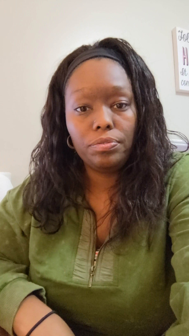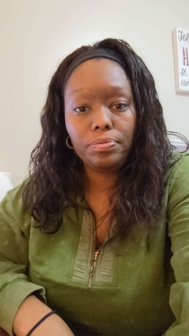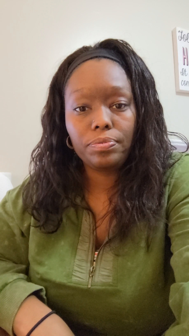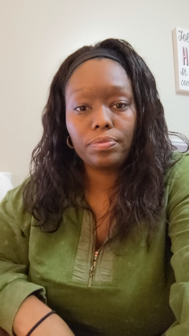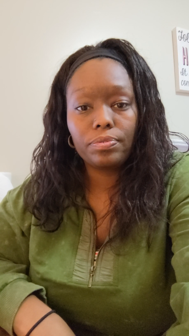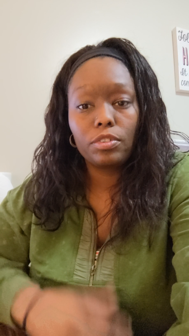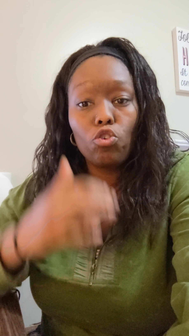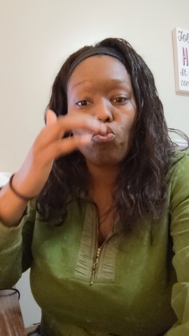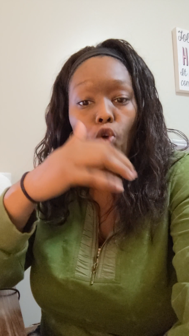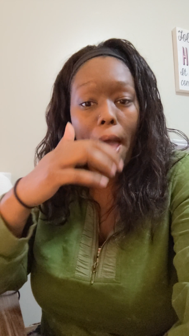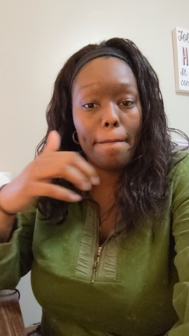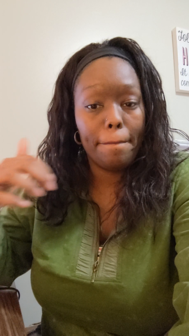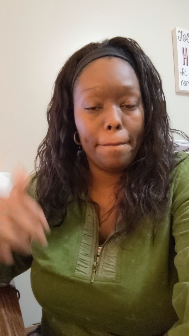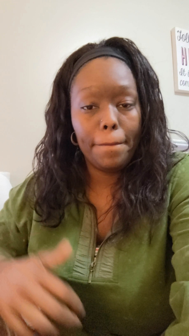grapes